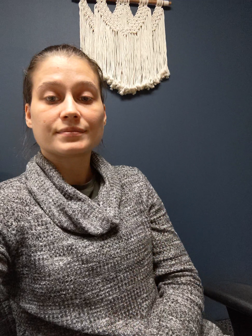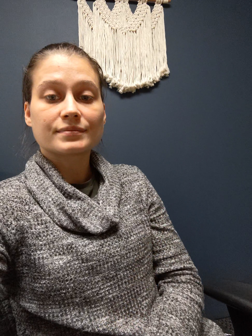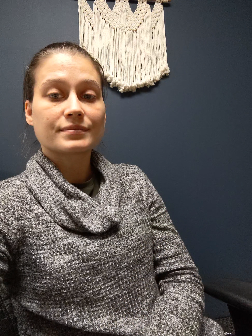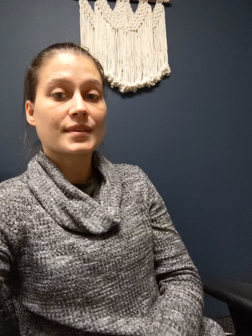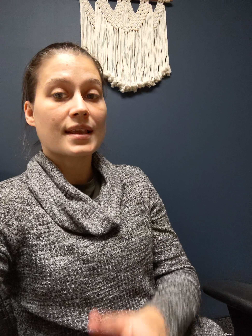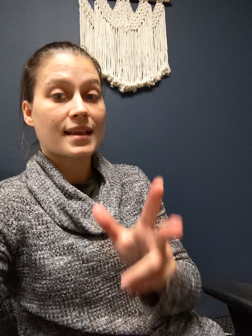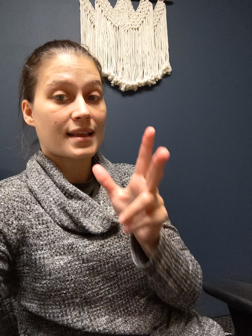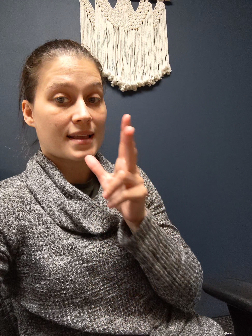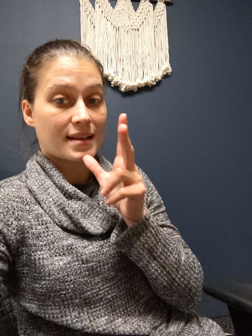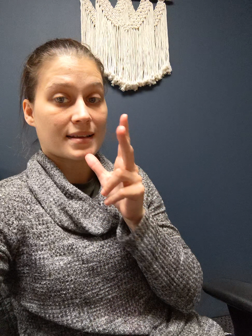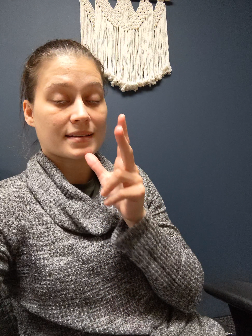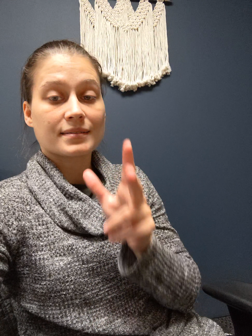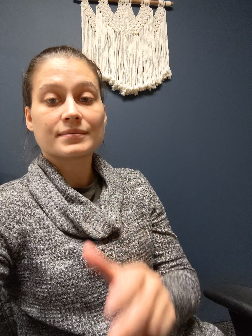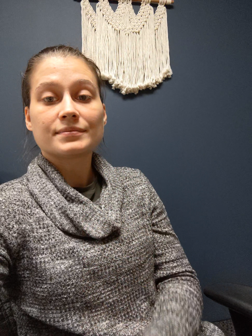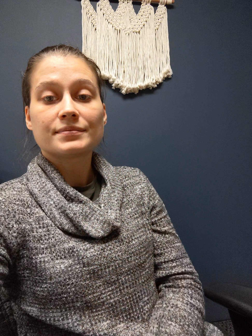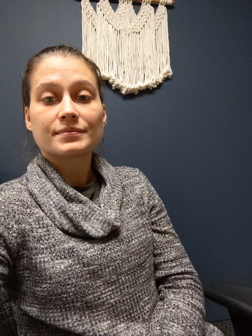hen